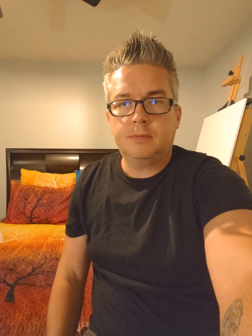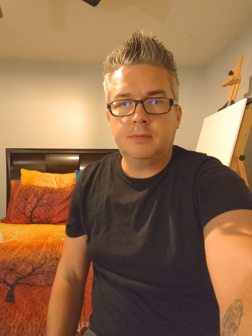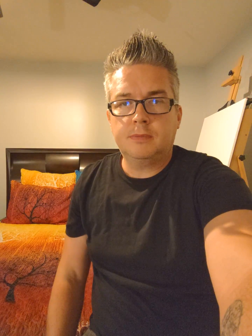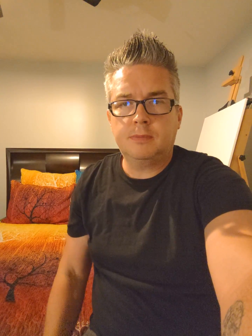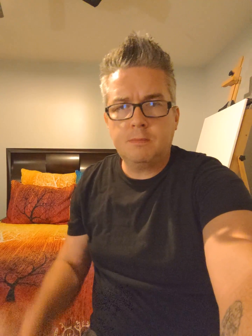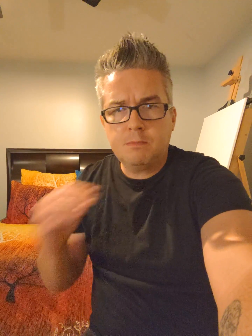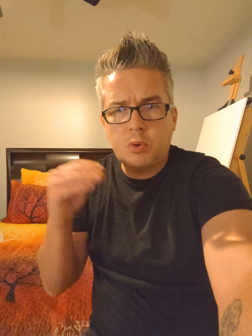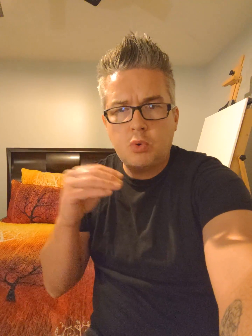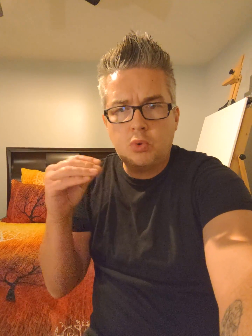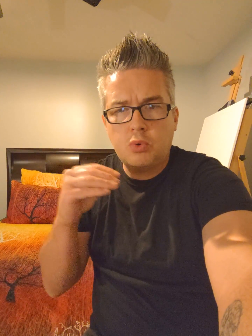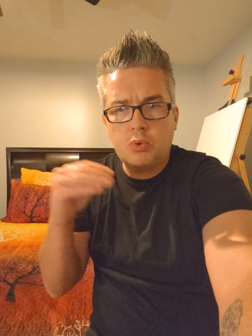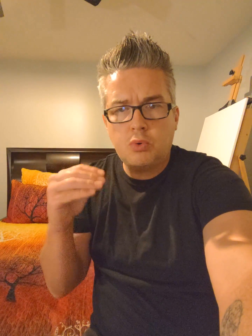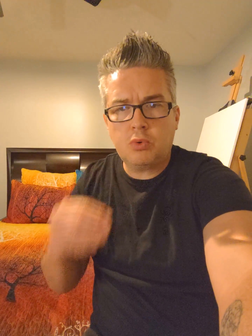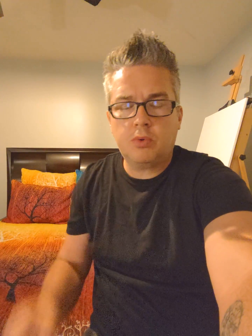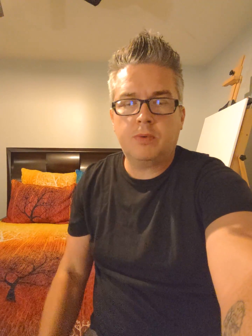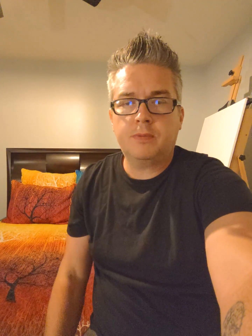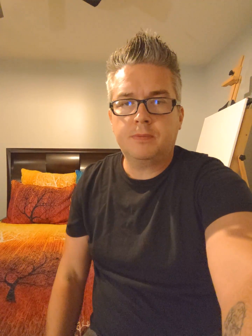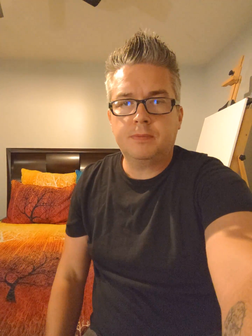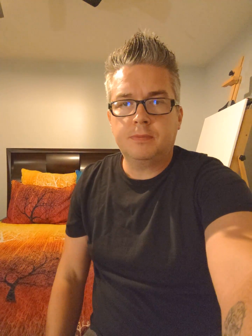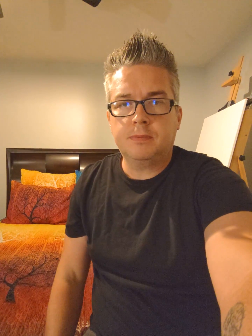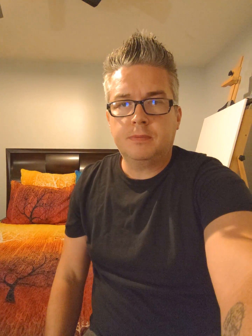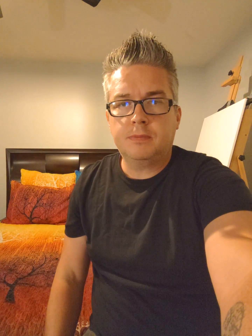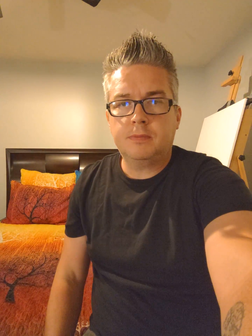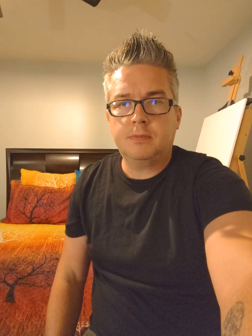more